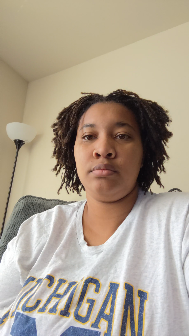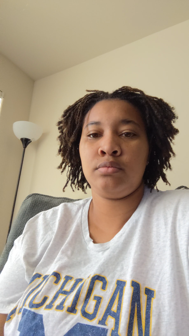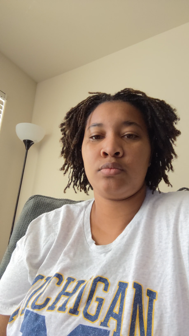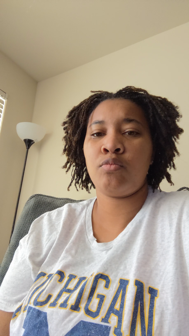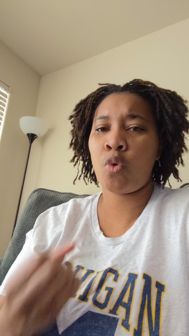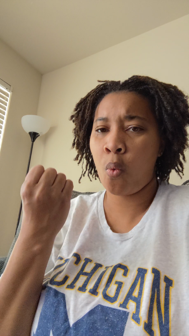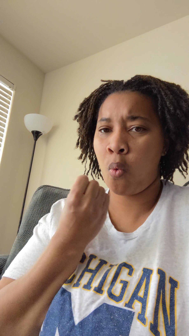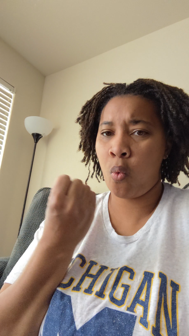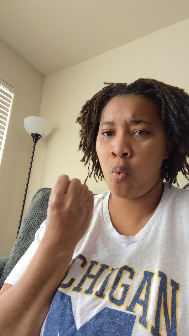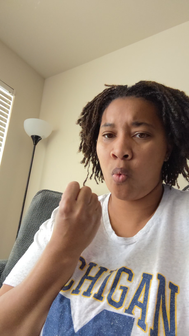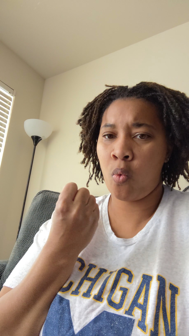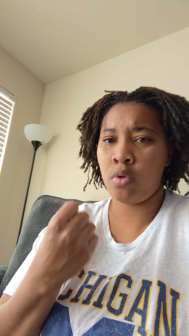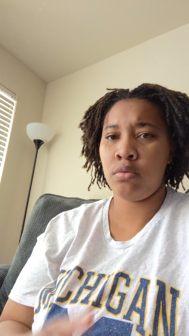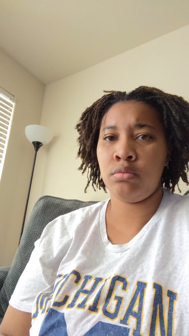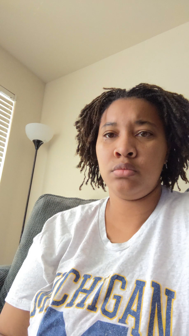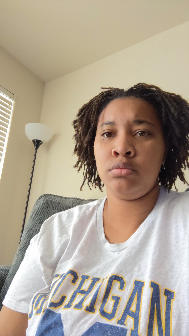hold